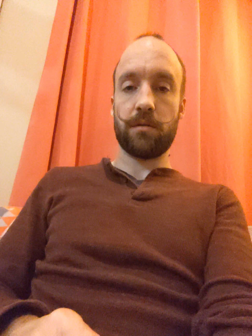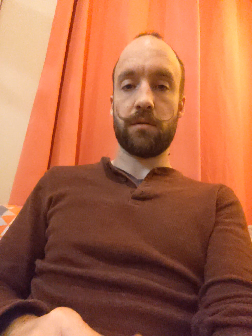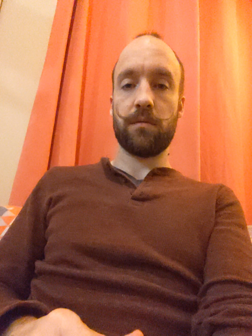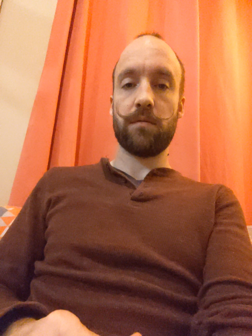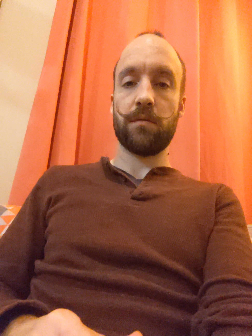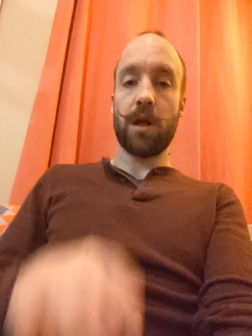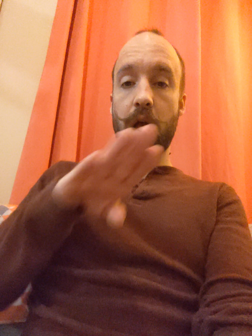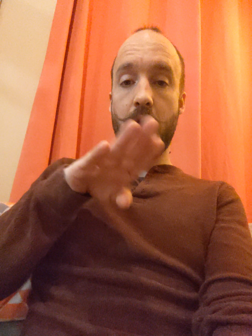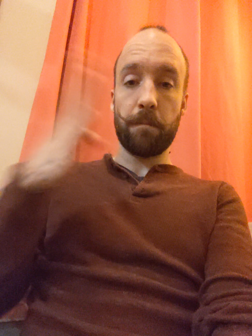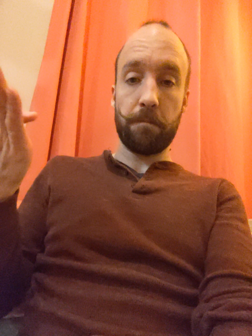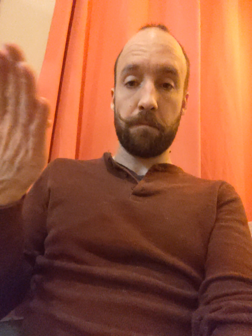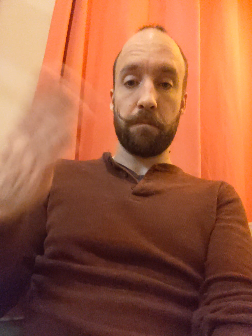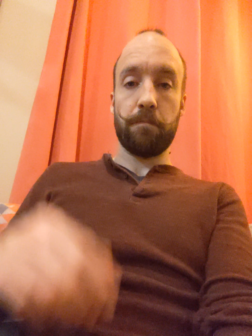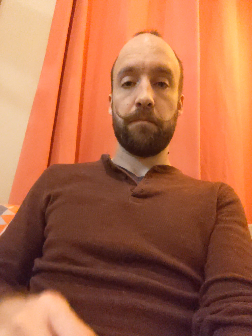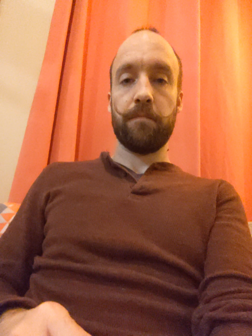open